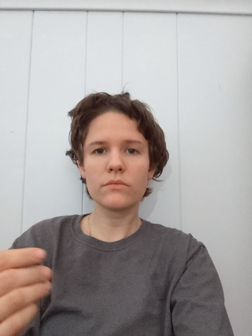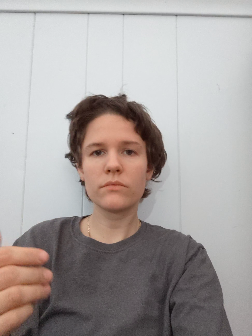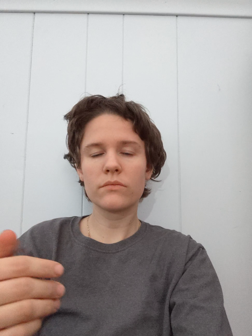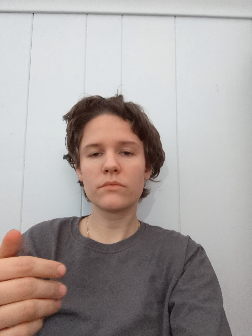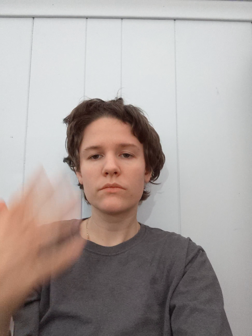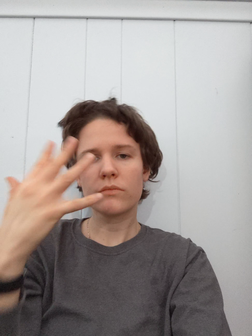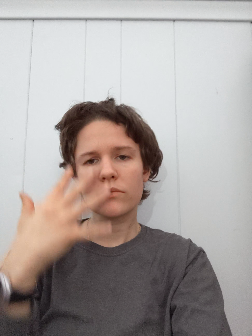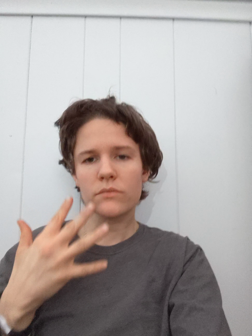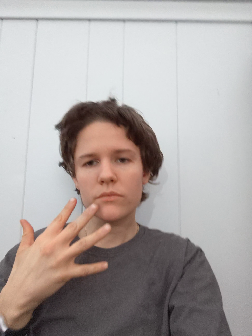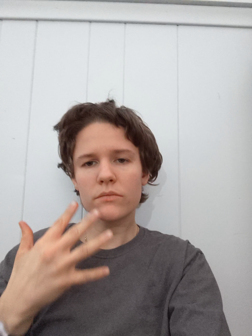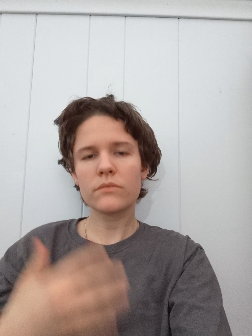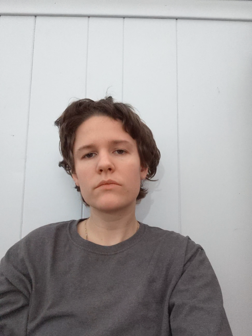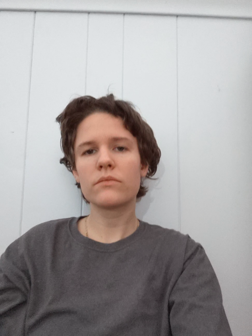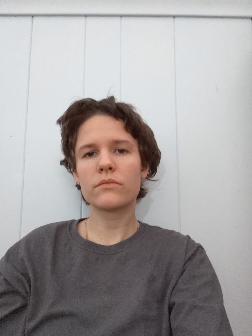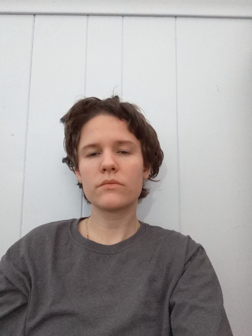sad